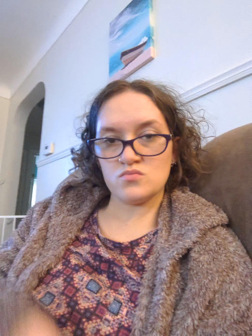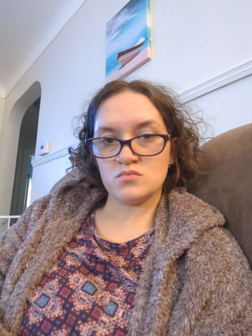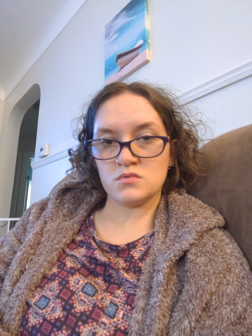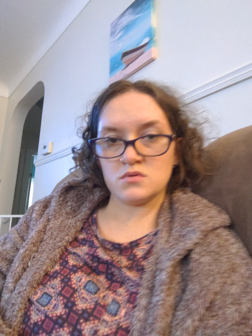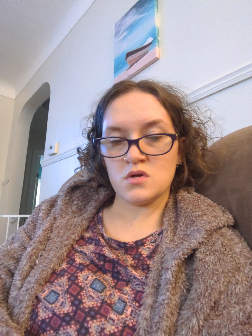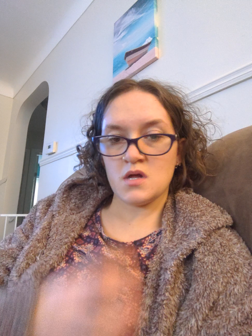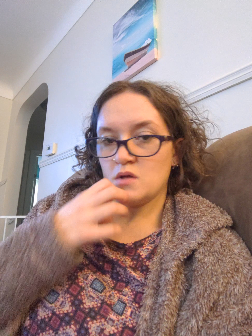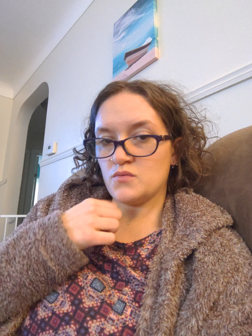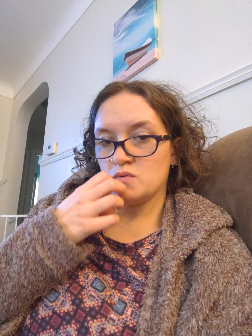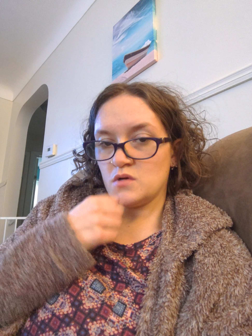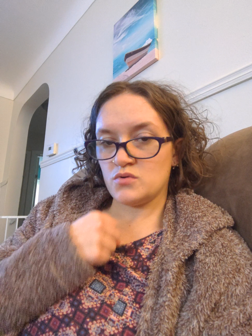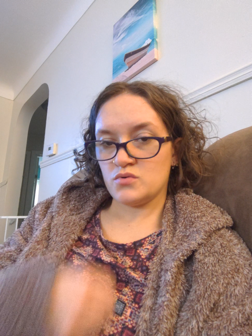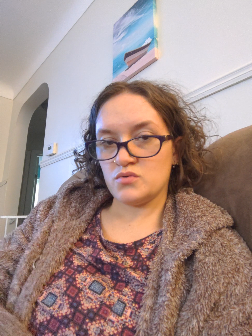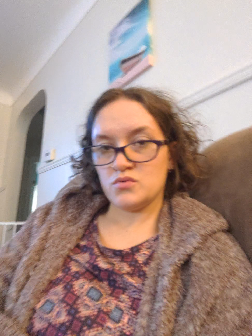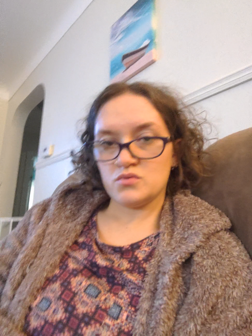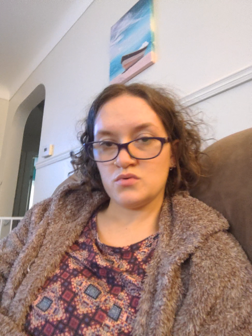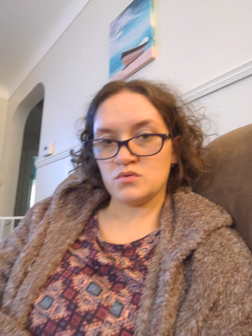underwear